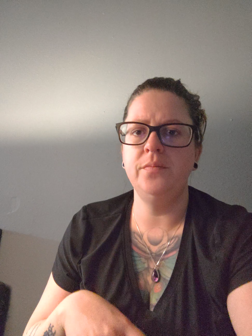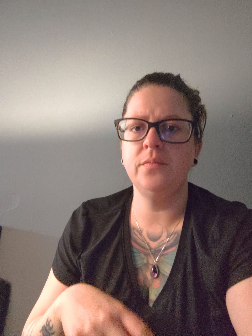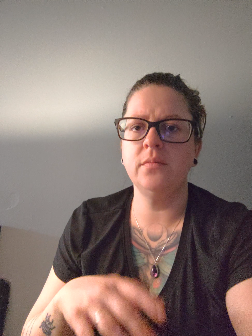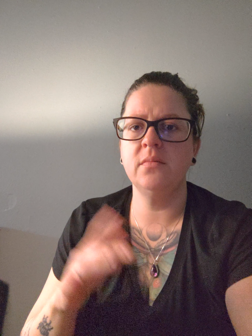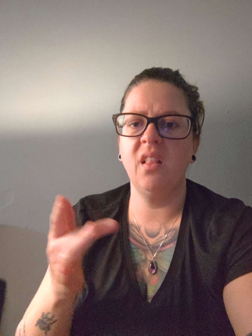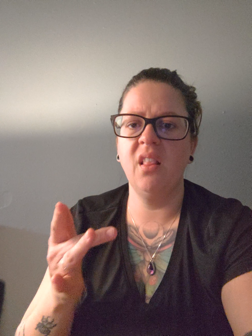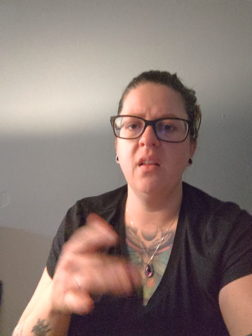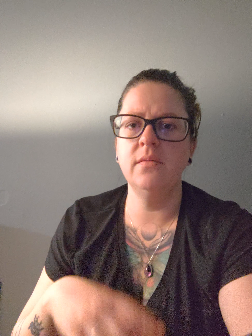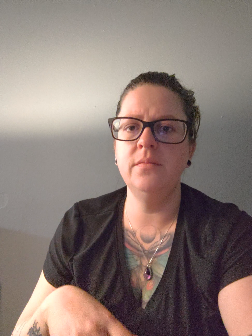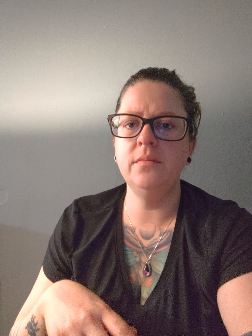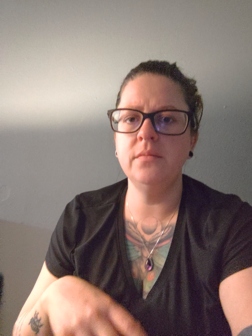yucky